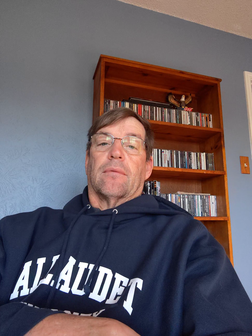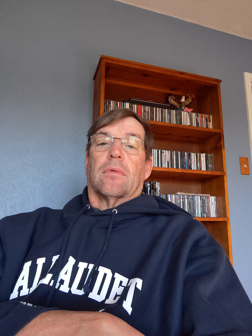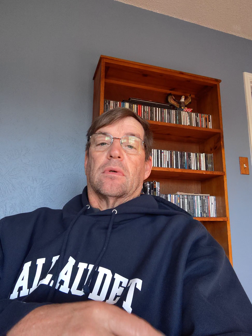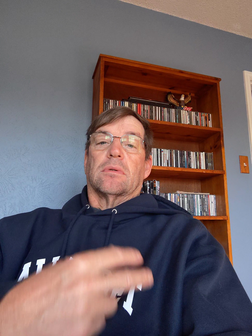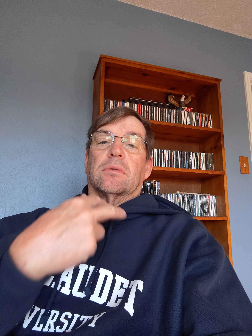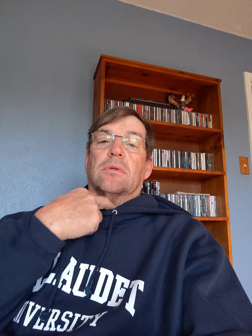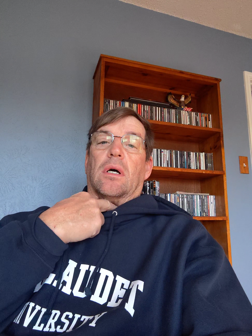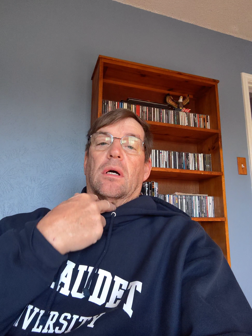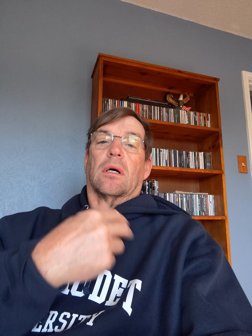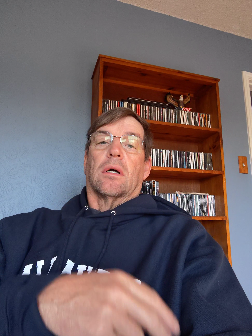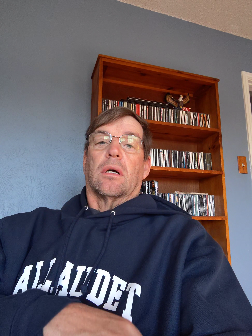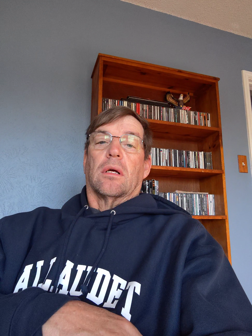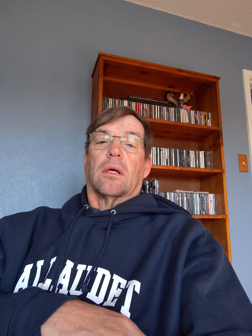stuck